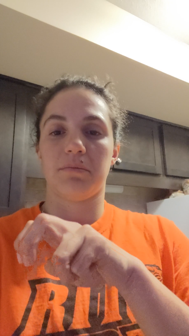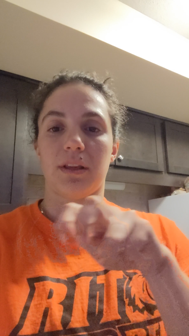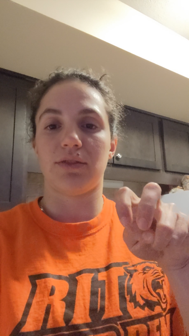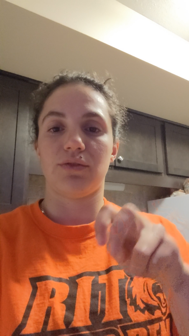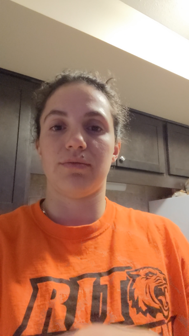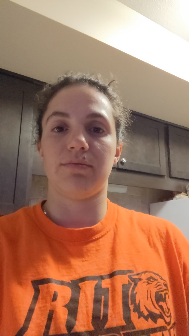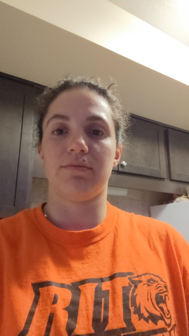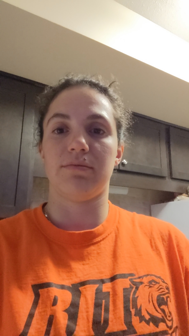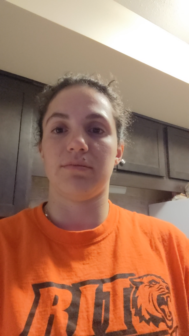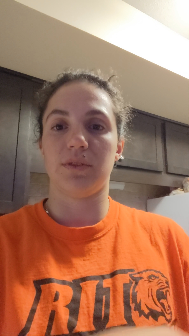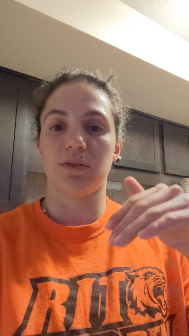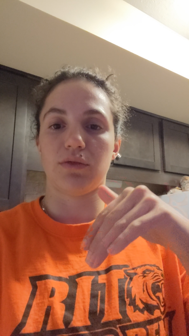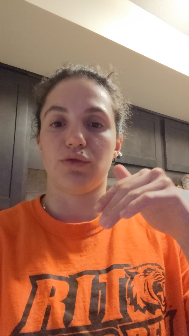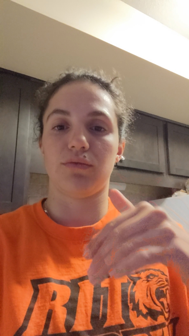doctor